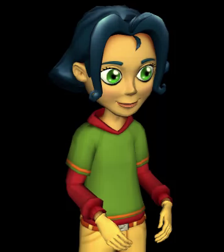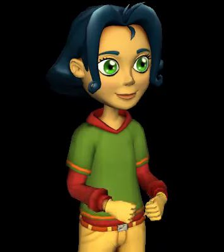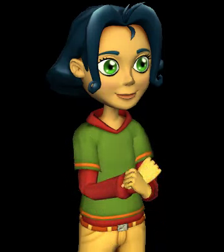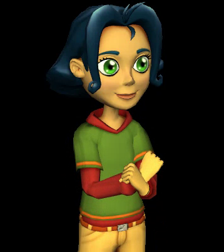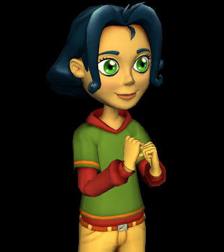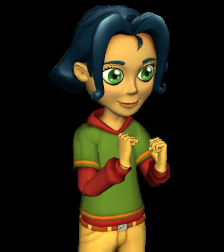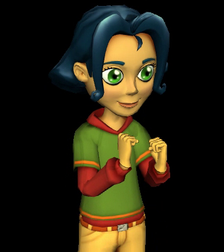قنبلة